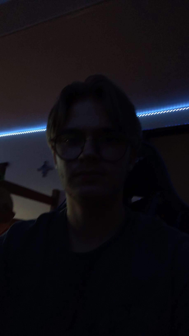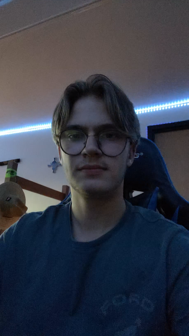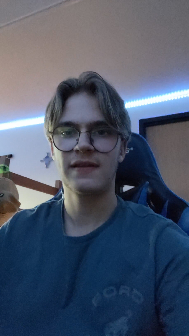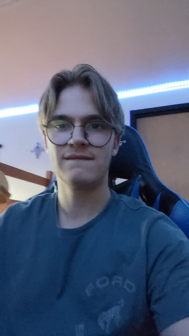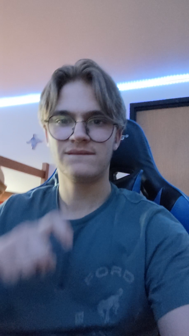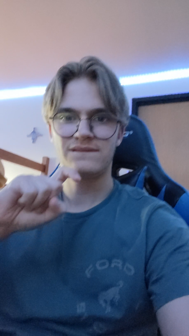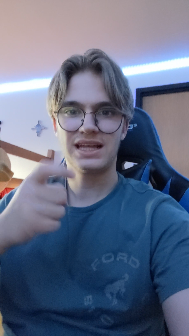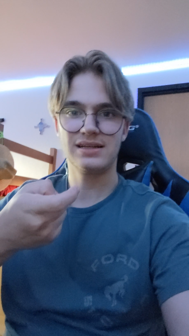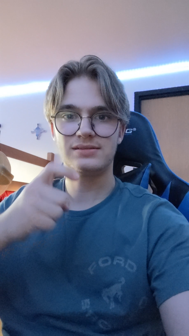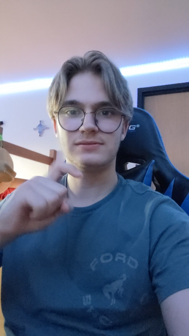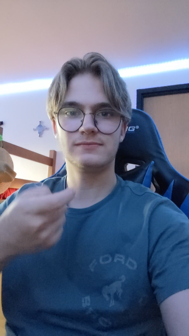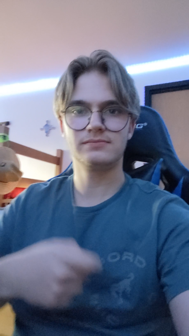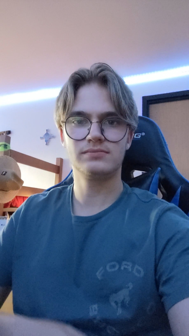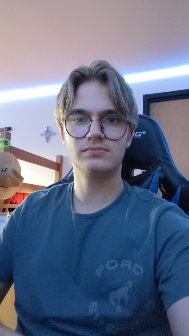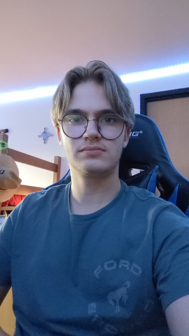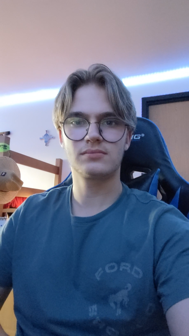friend